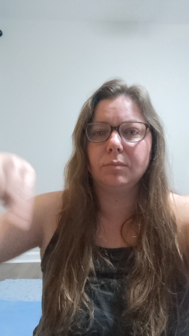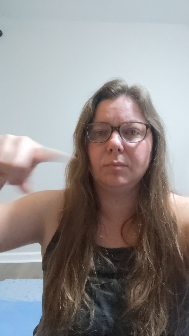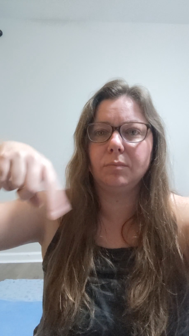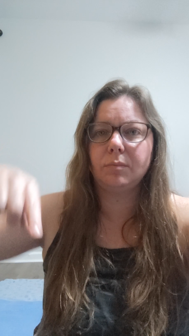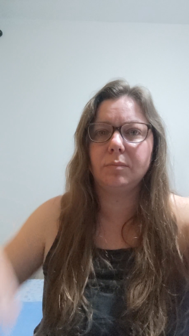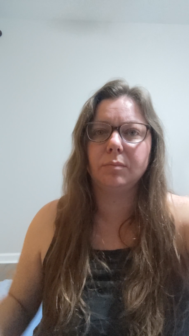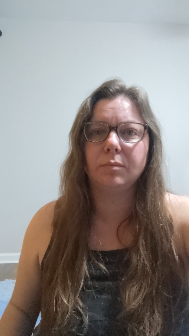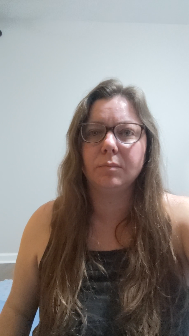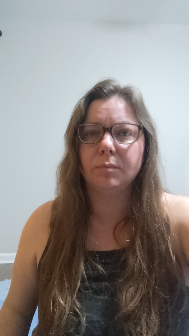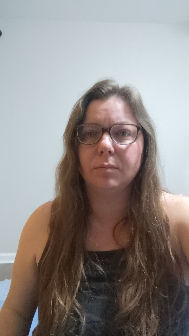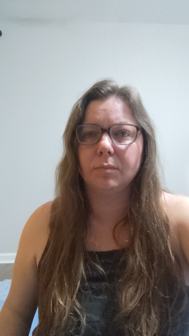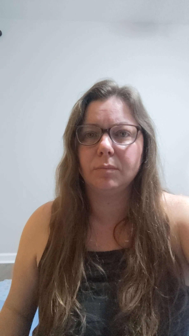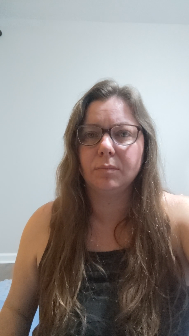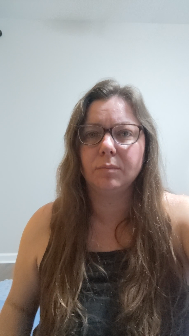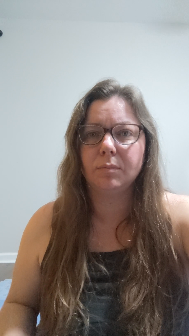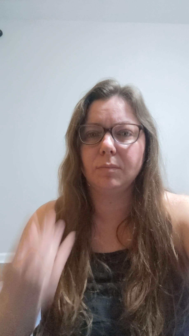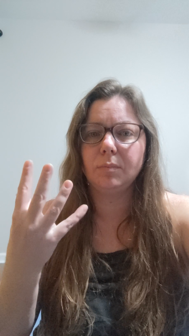plants